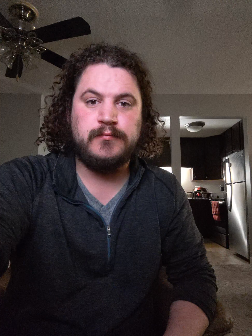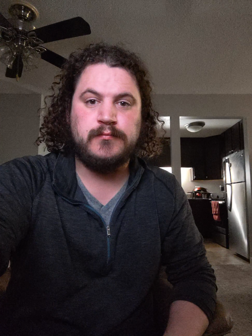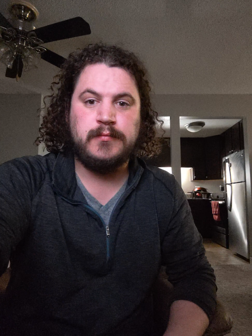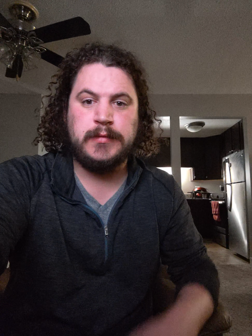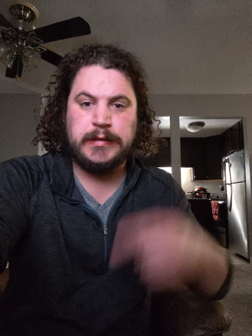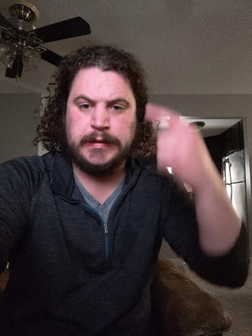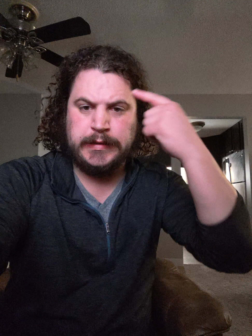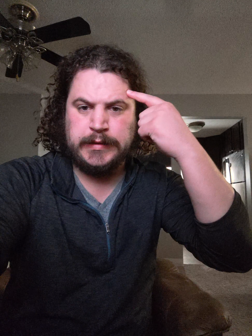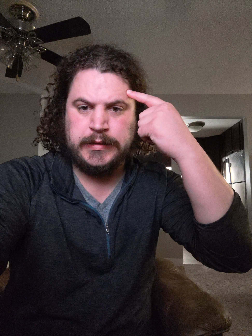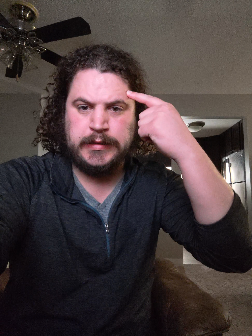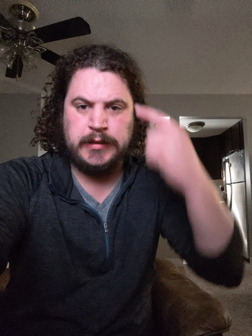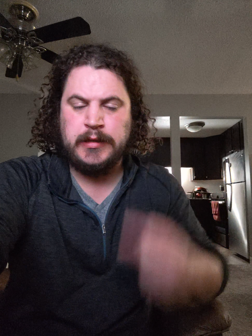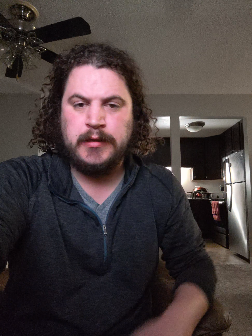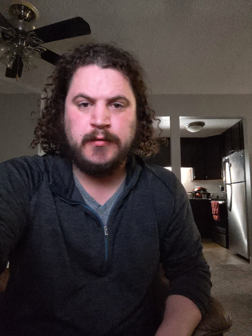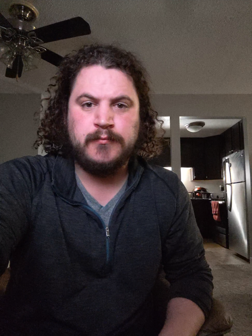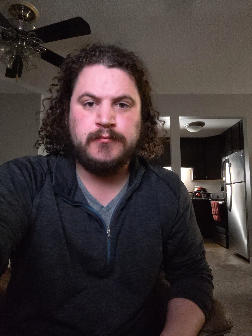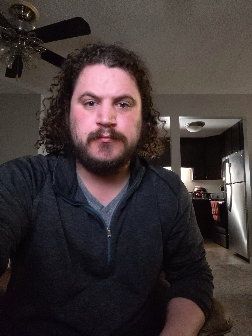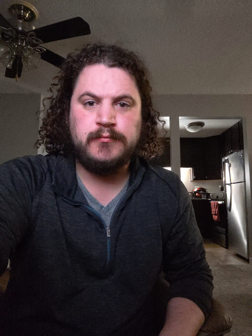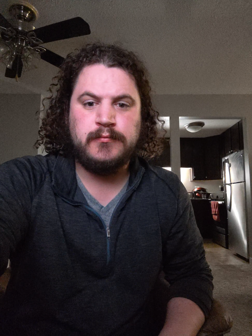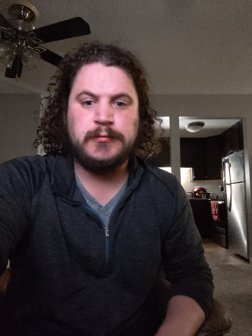think